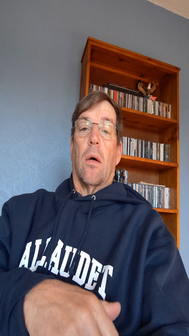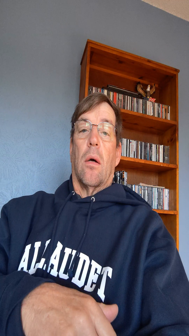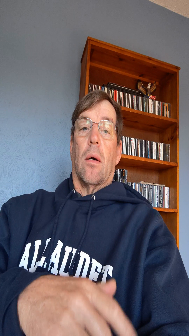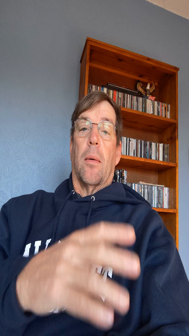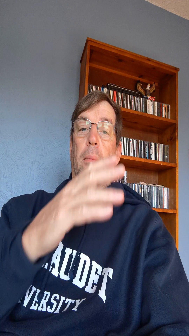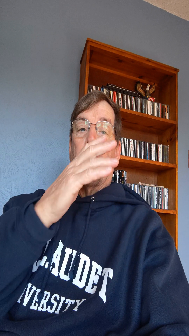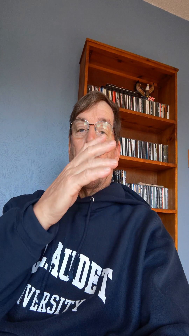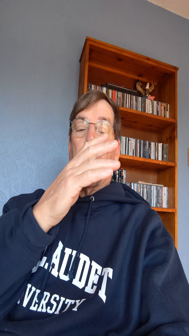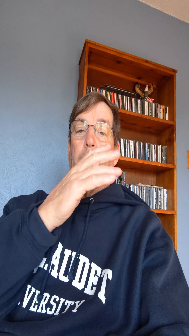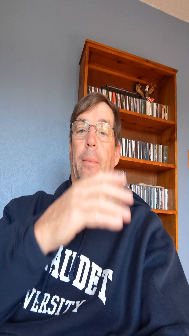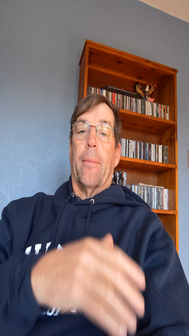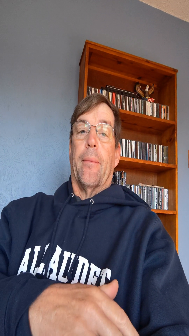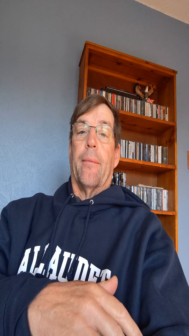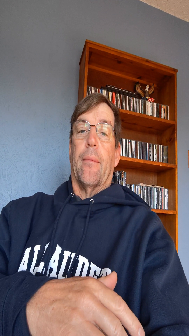mom